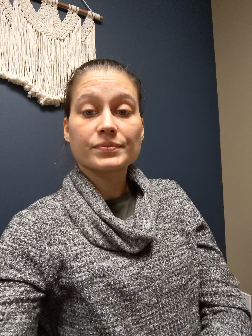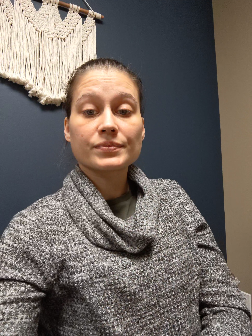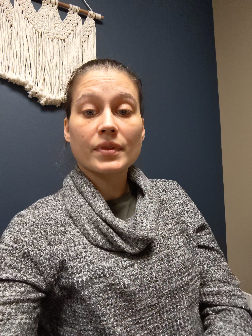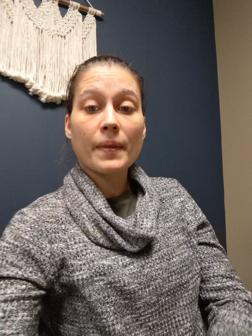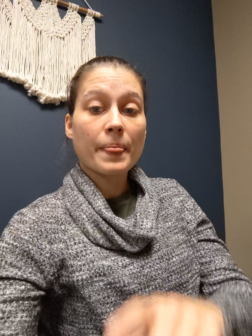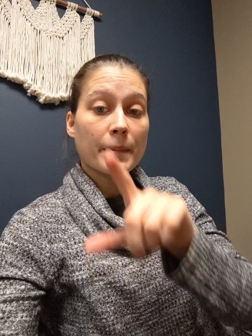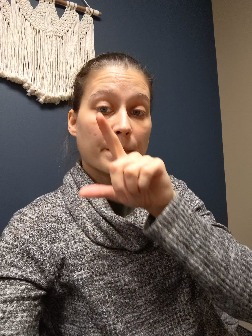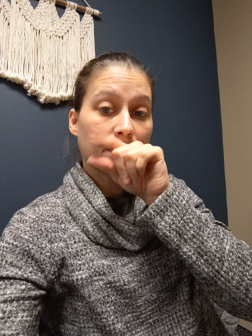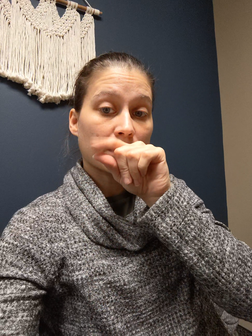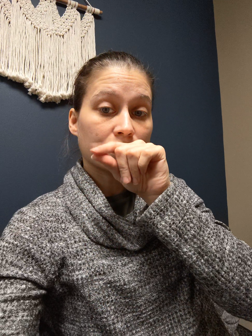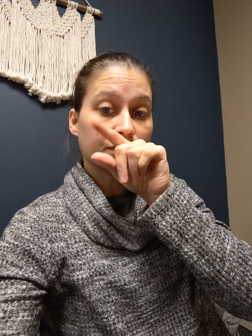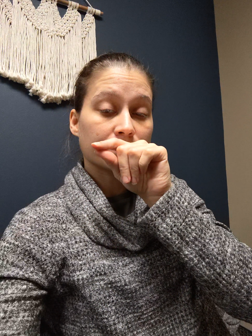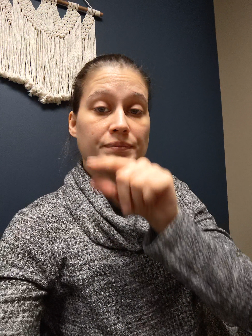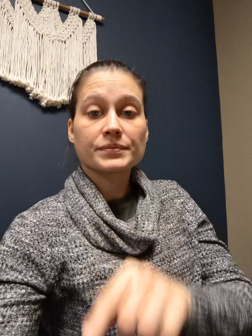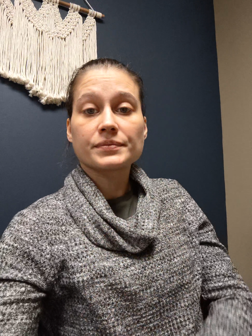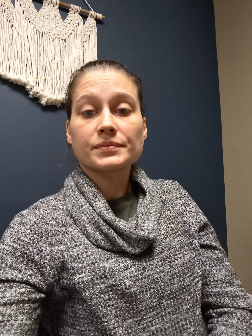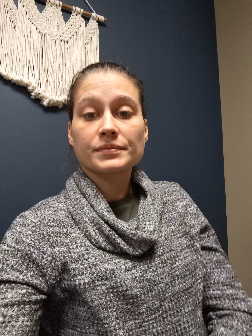bird